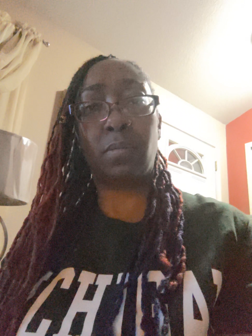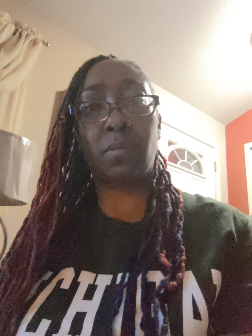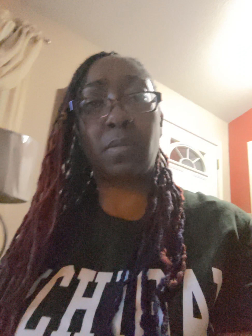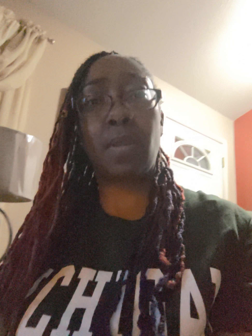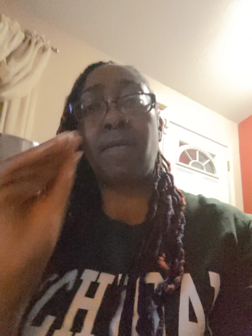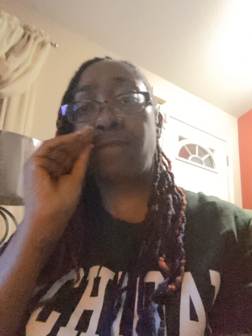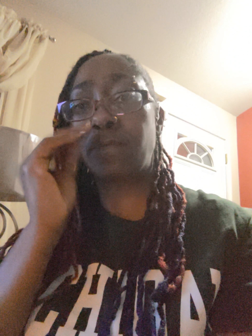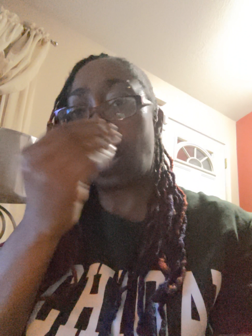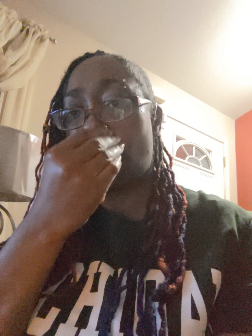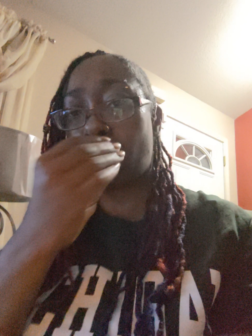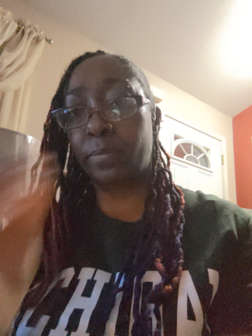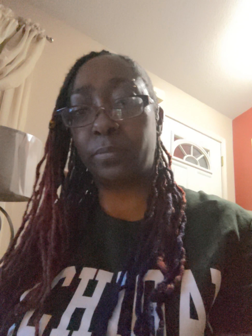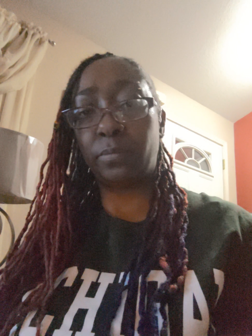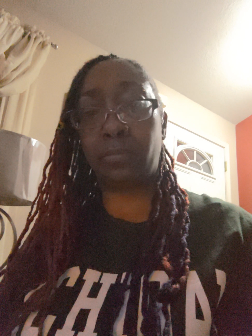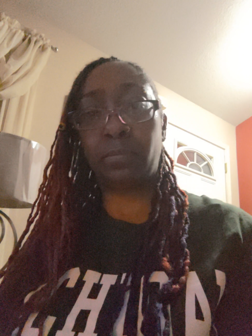flower